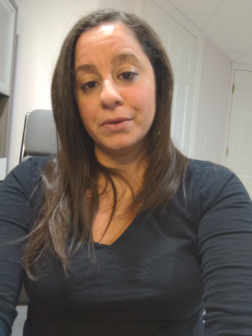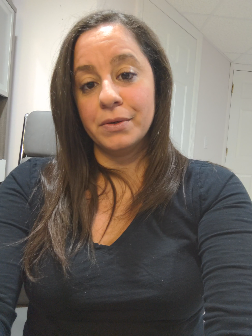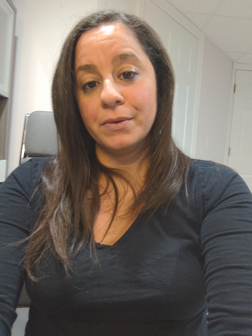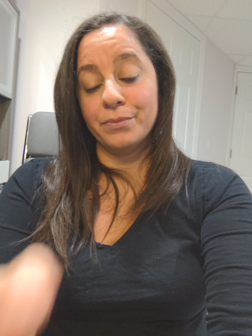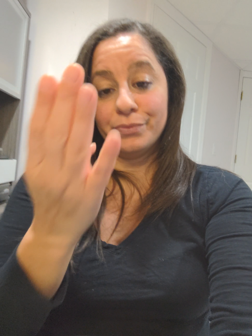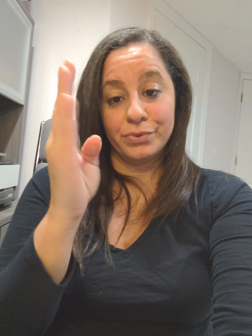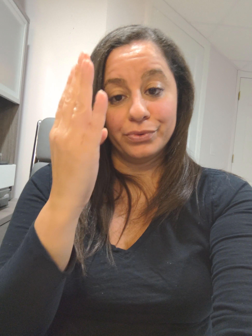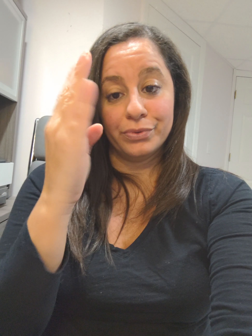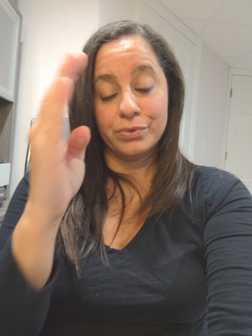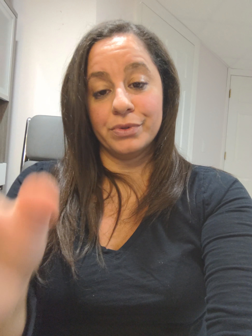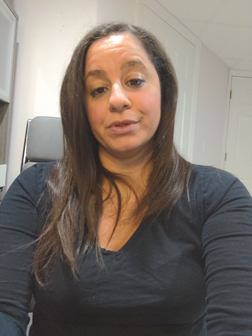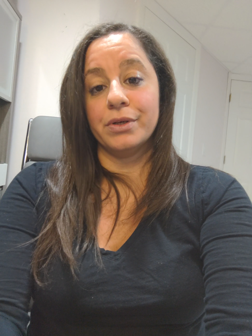blue